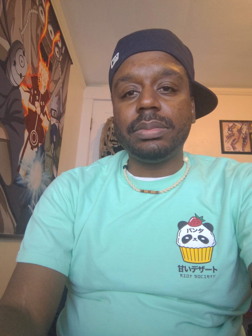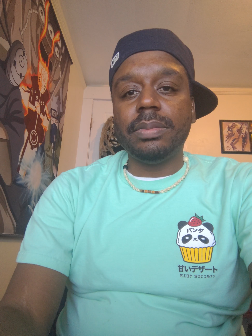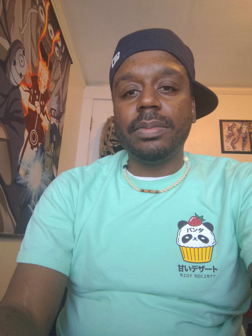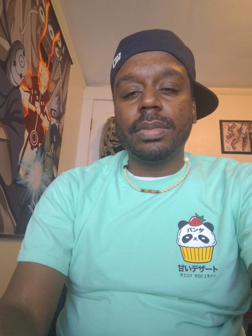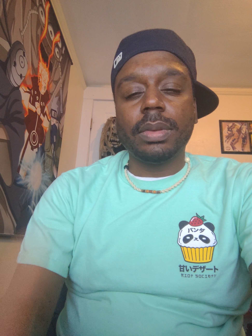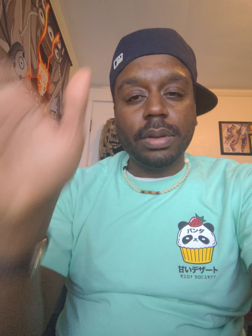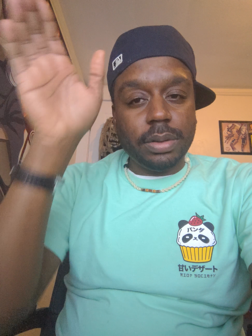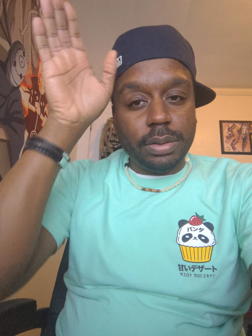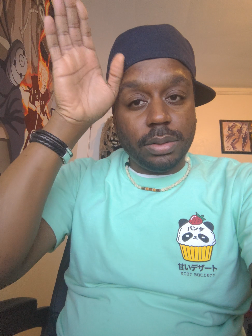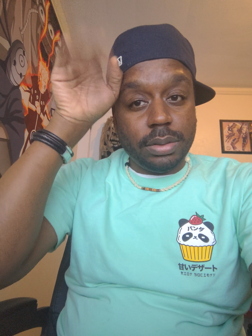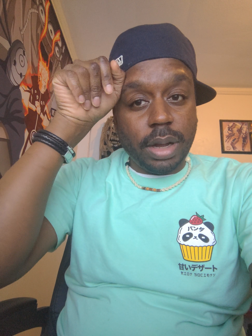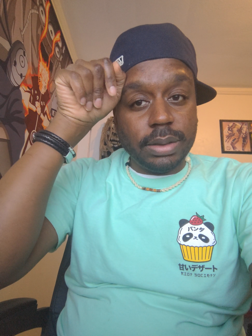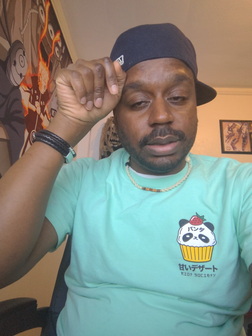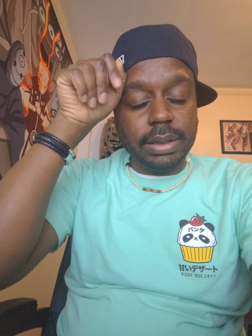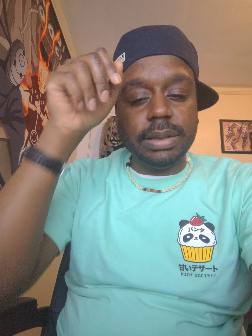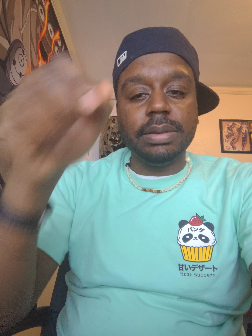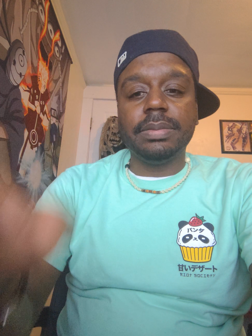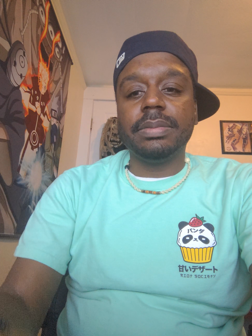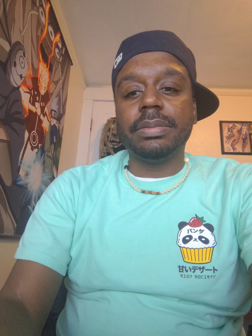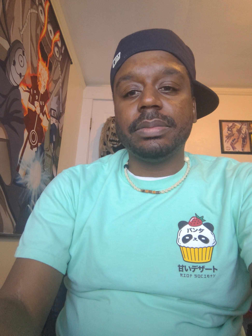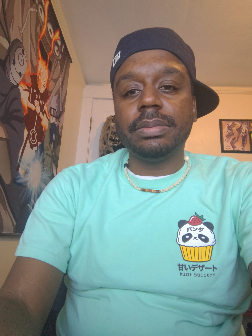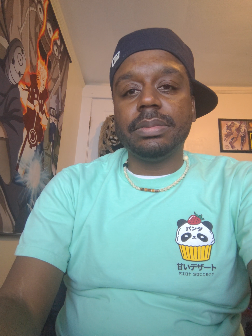donkey